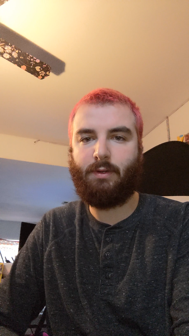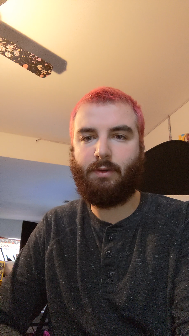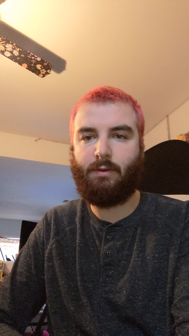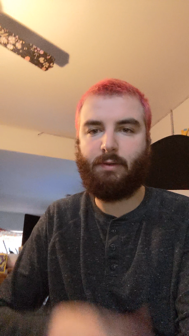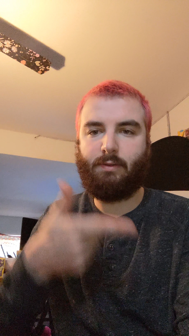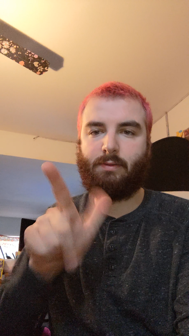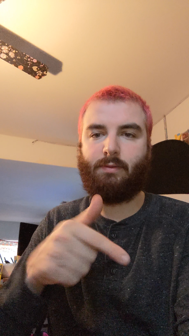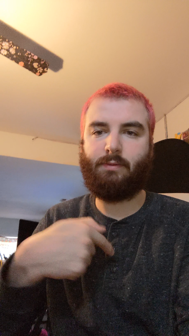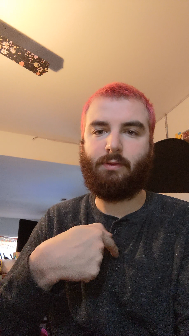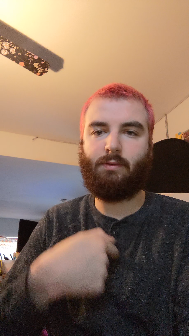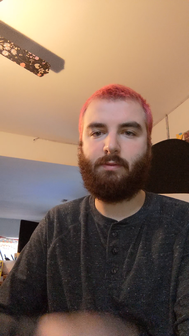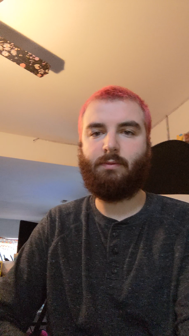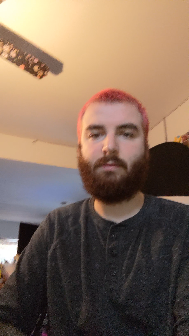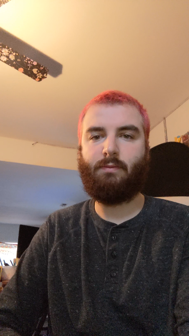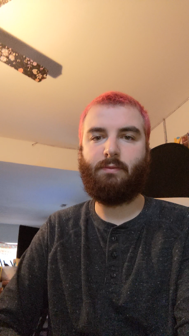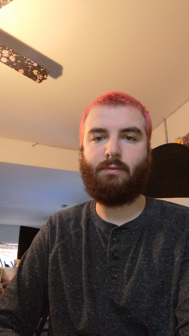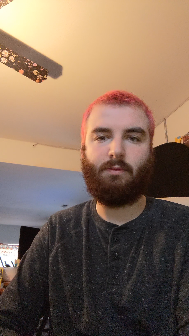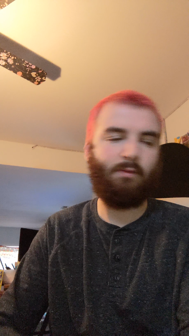let me